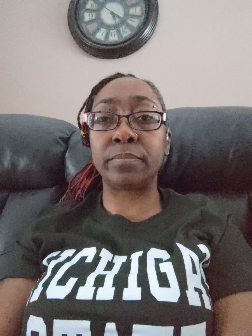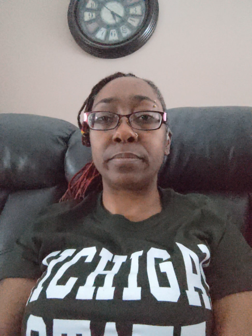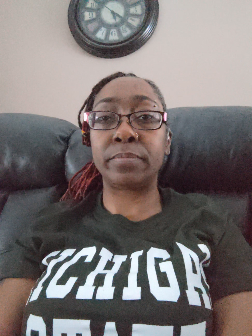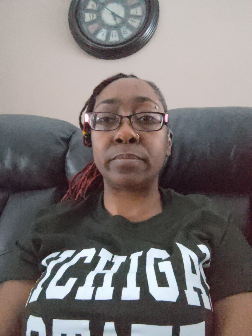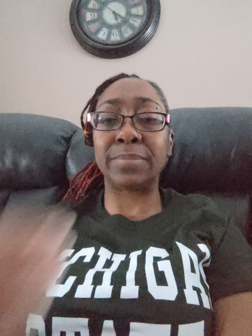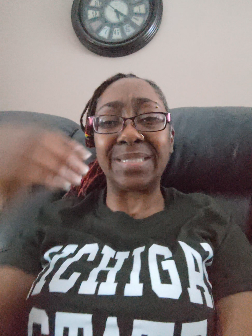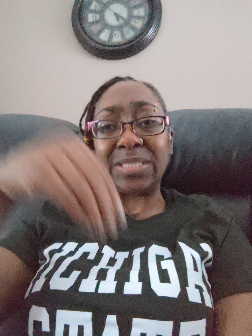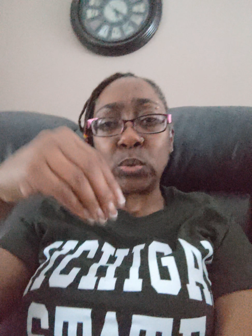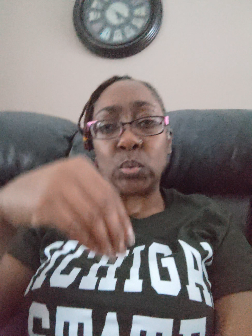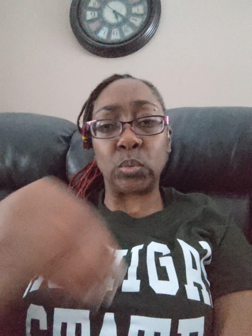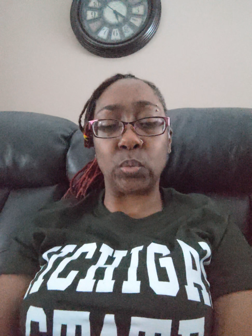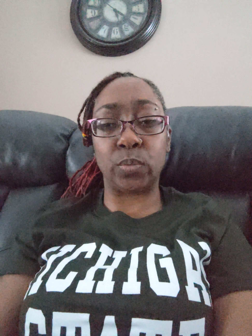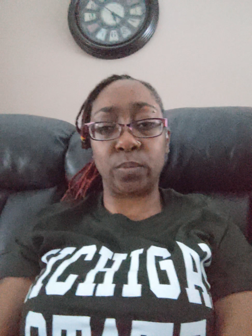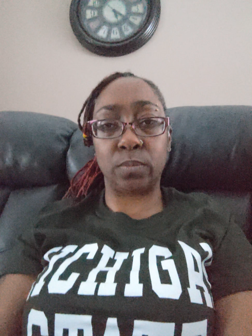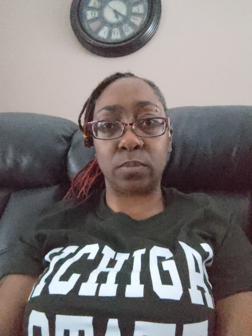into